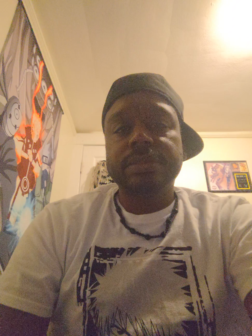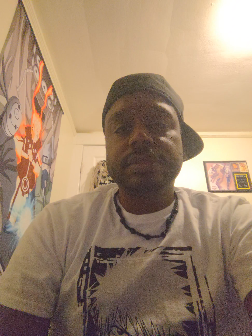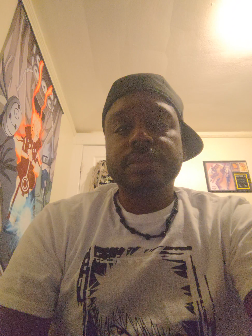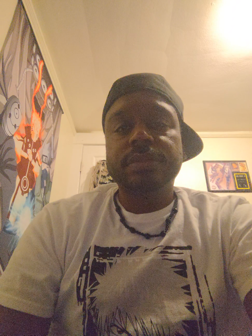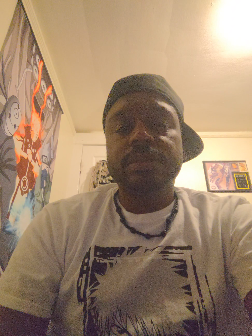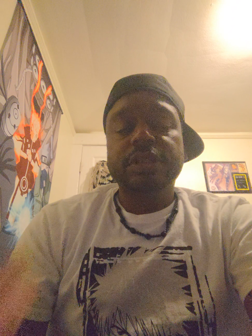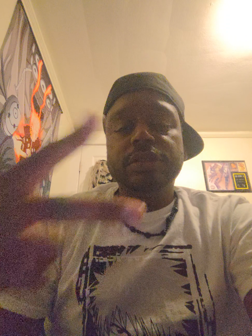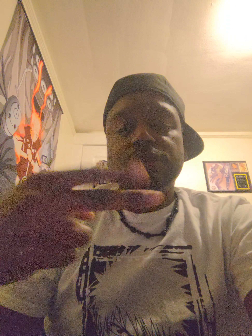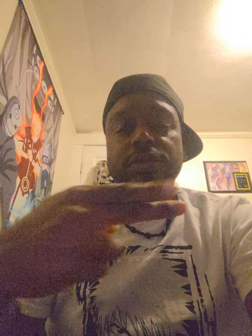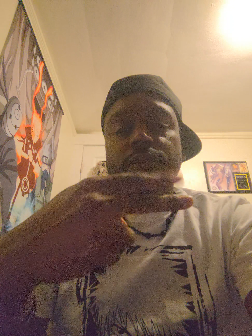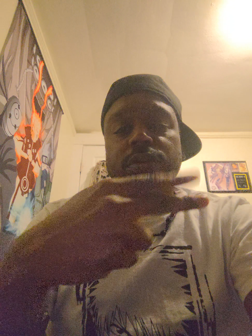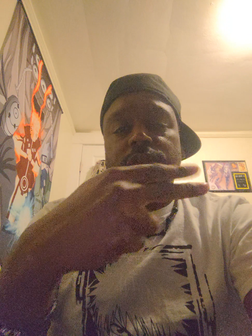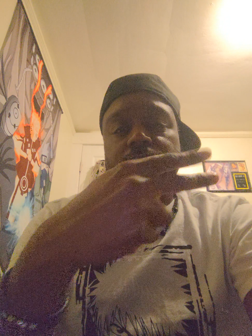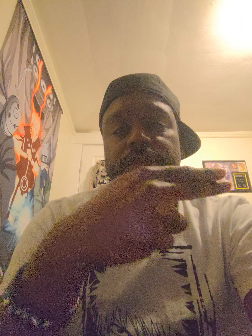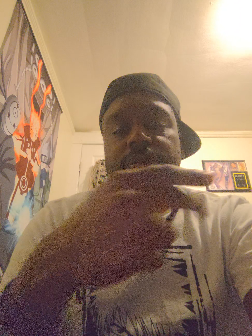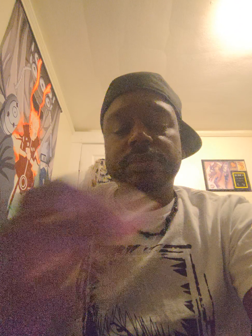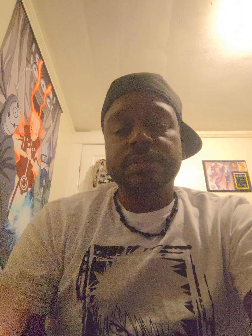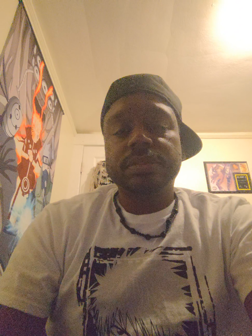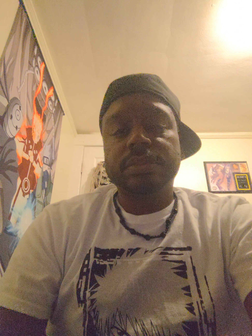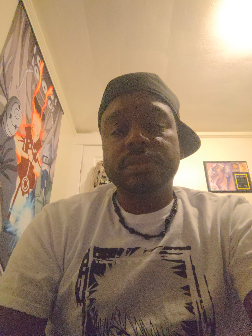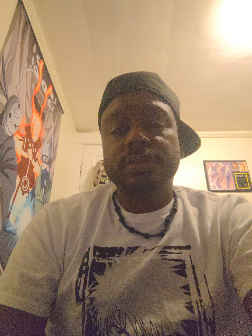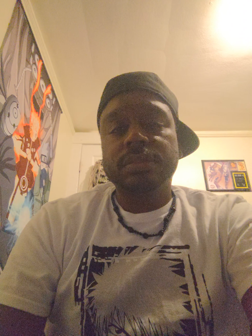scissors